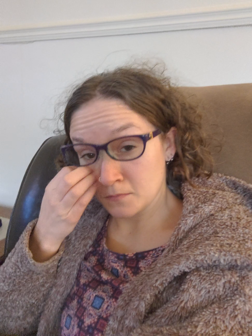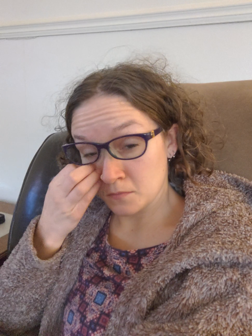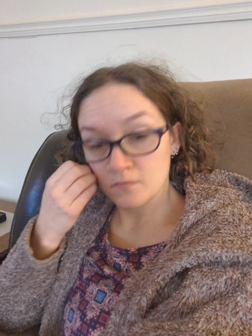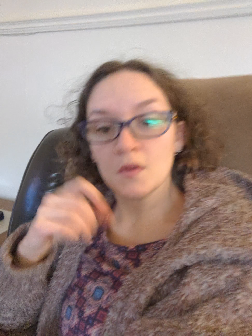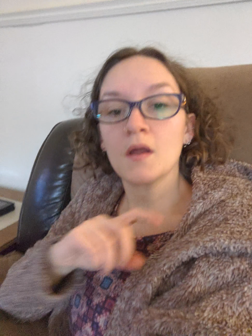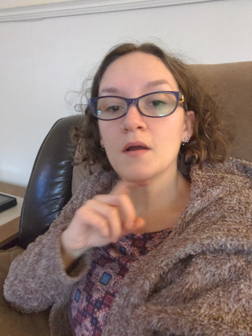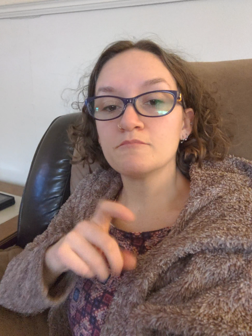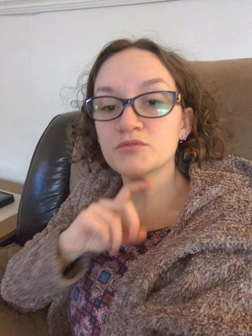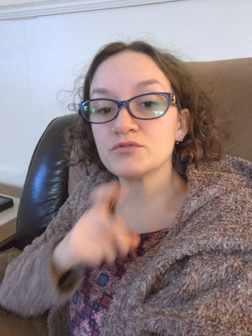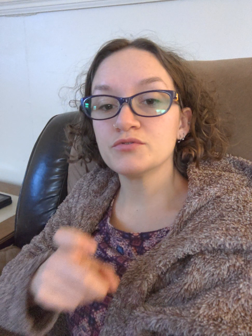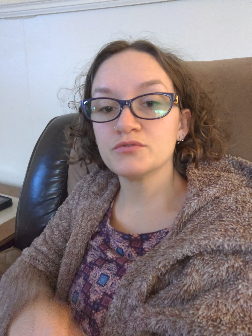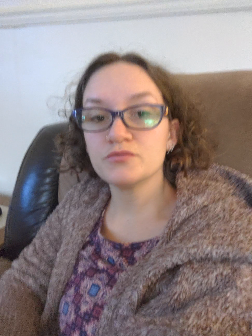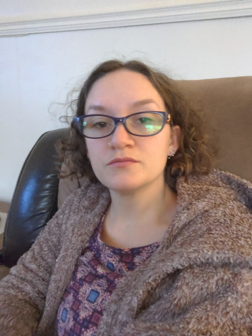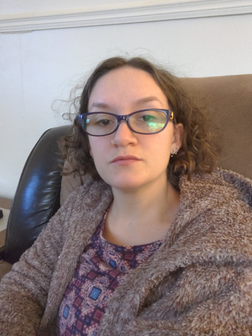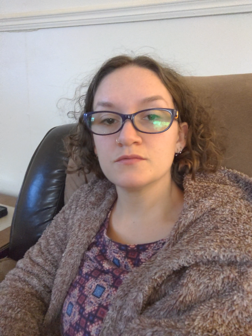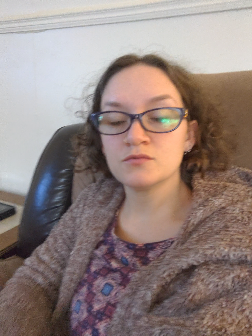garbage